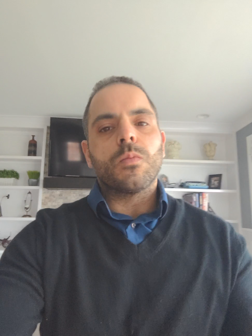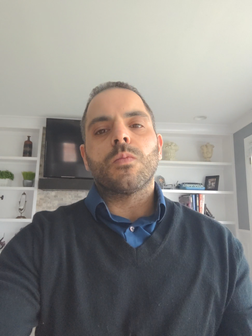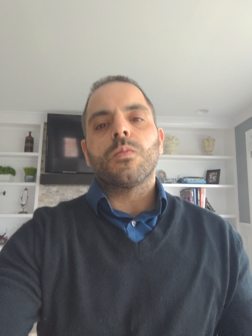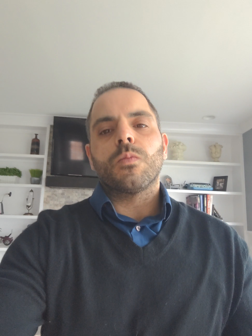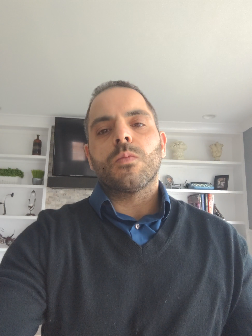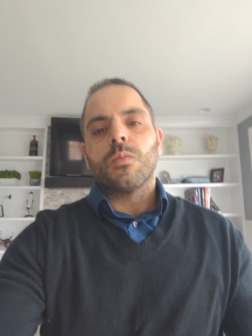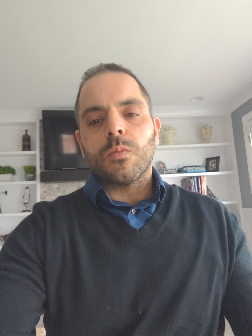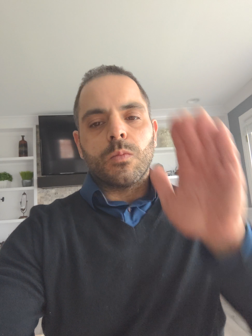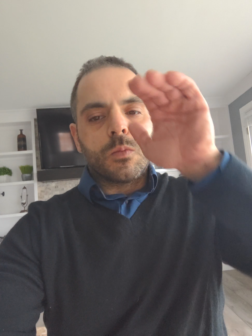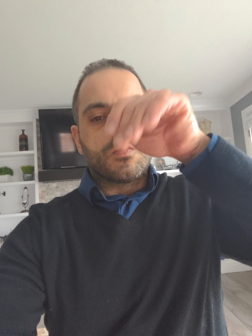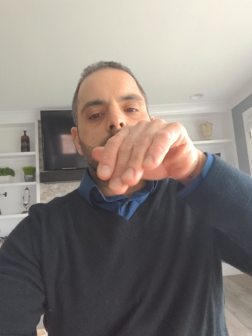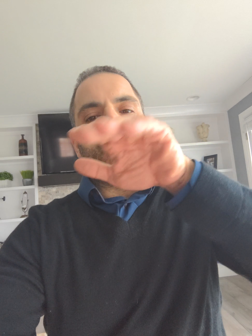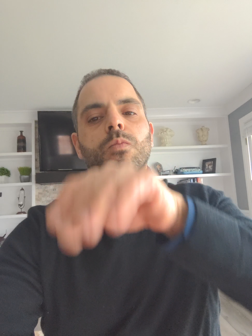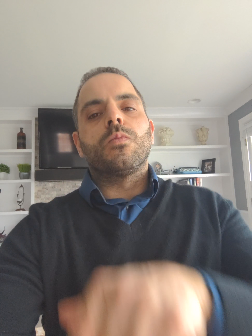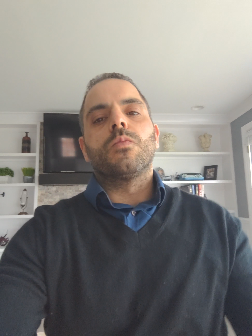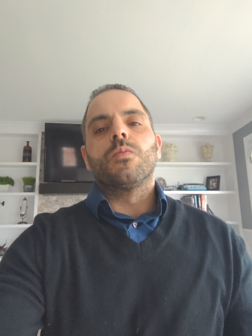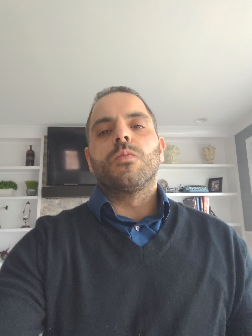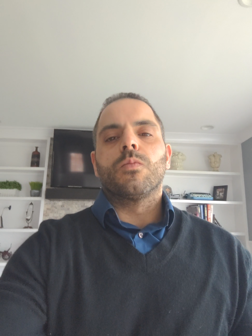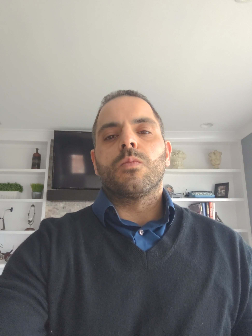elephant